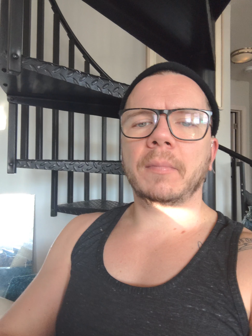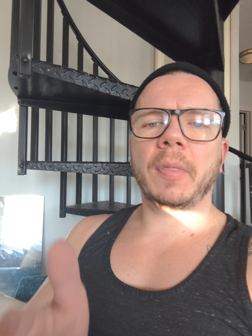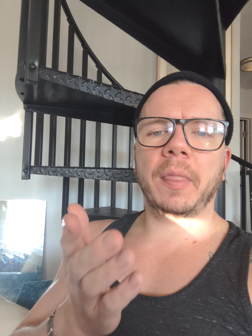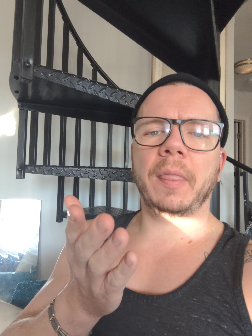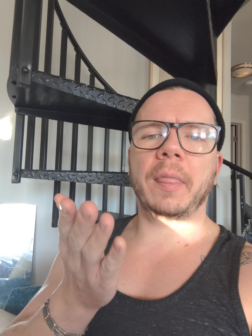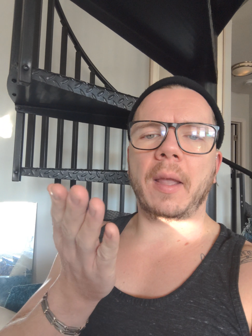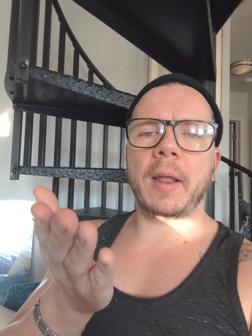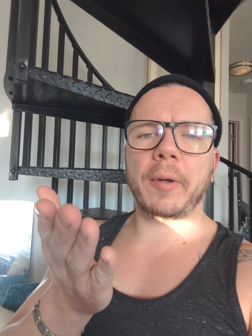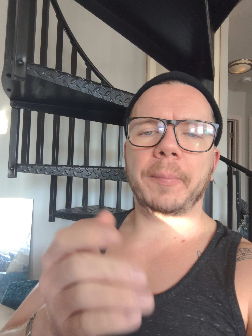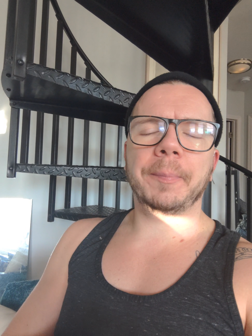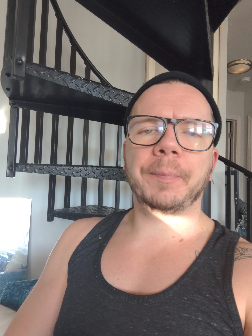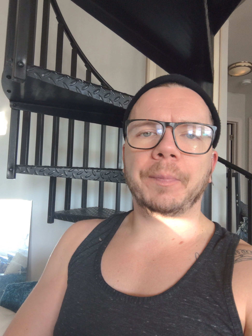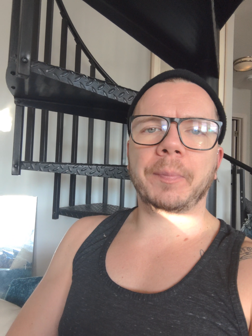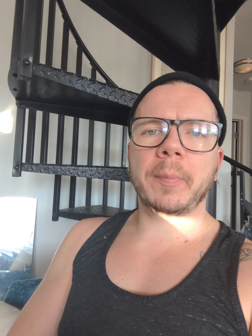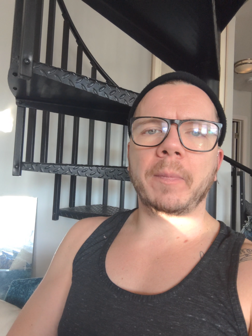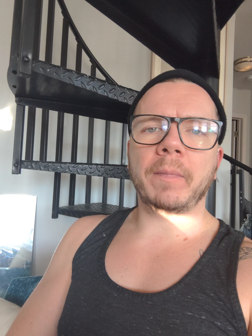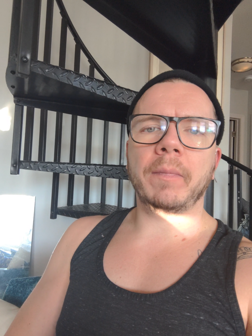there